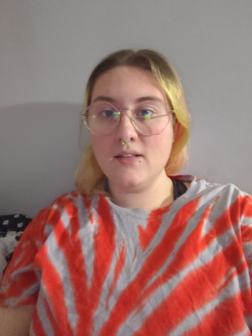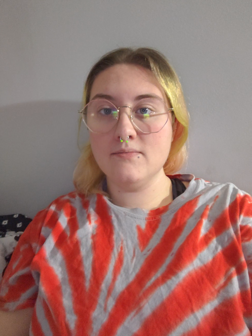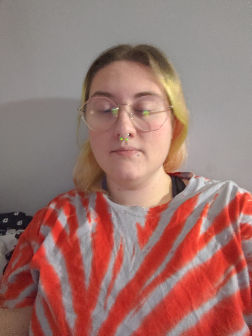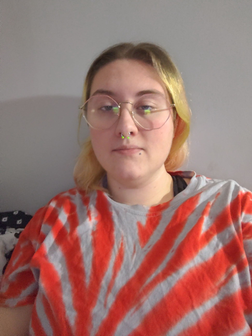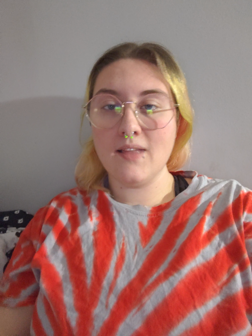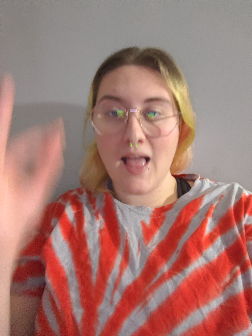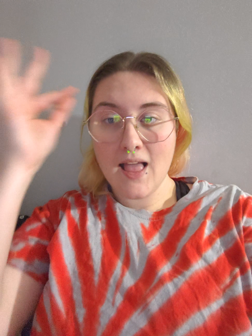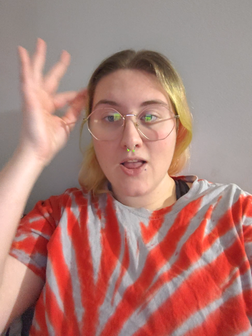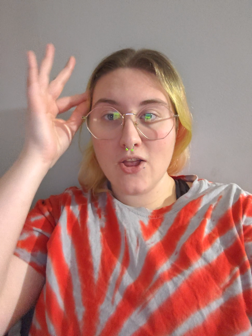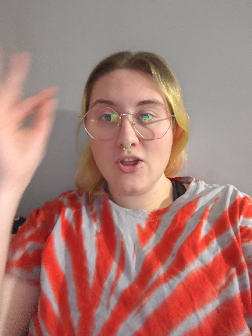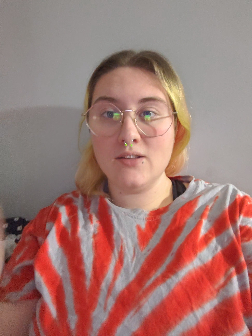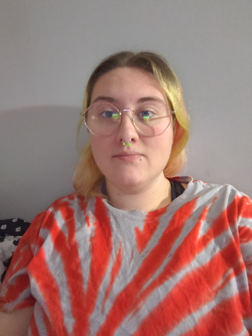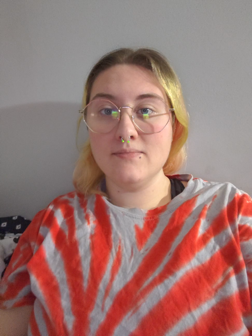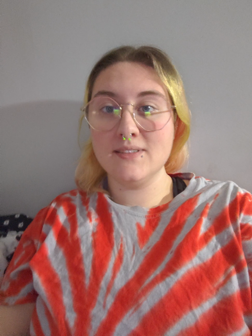hair